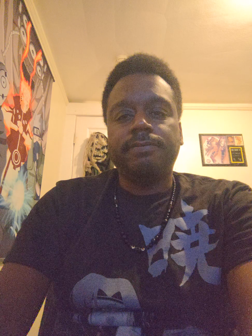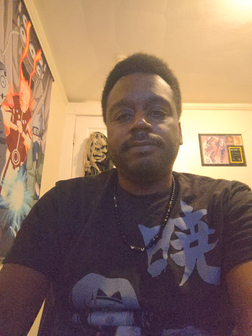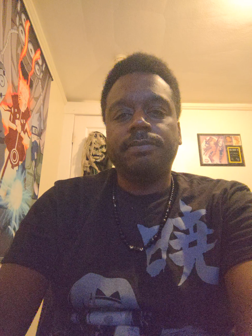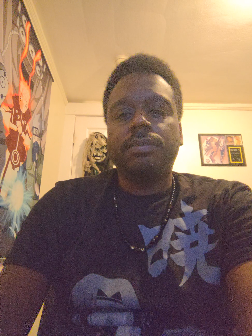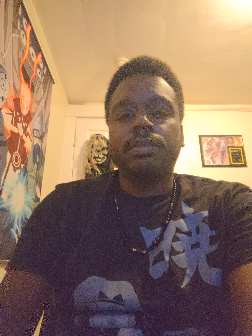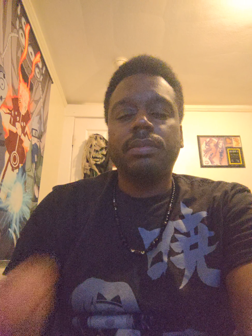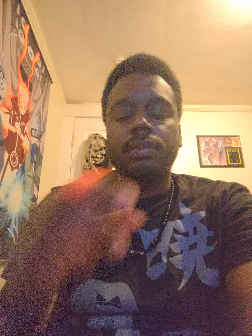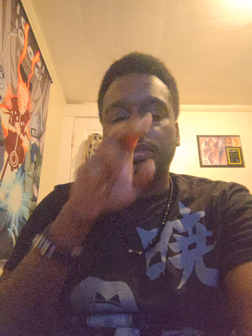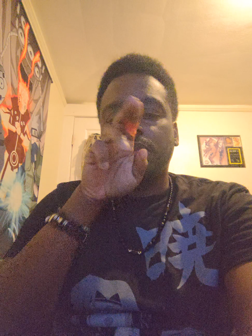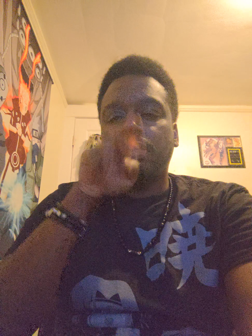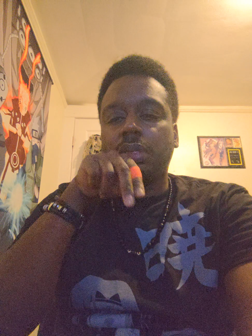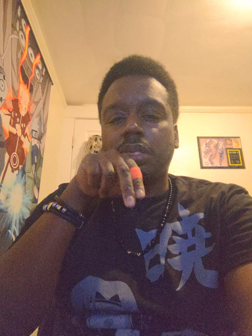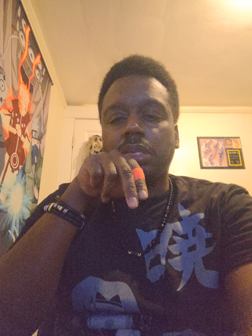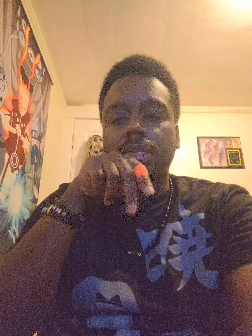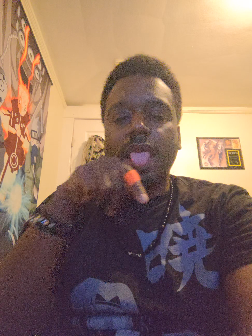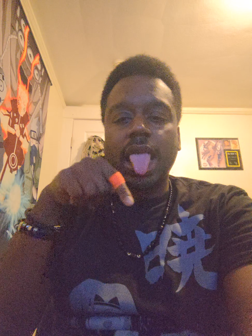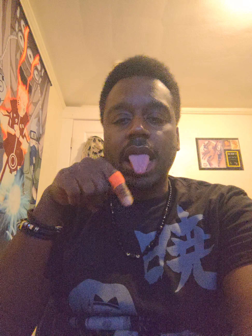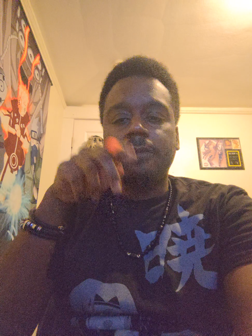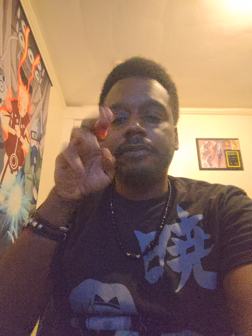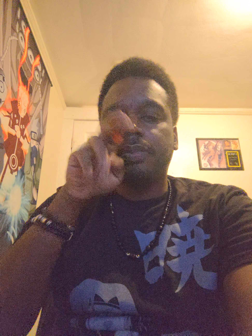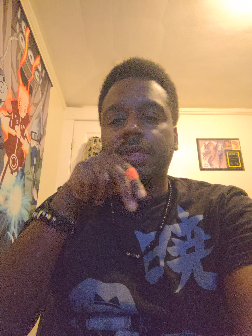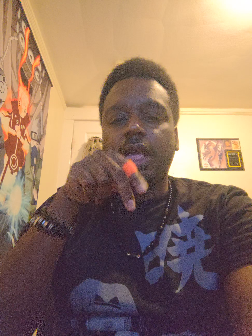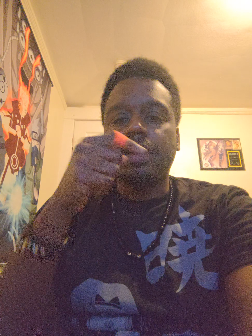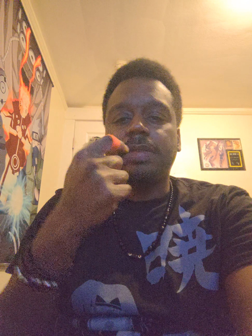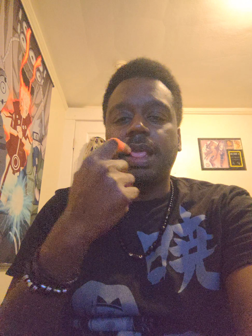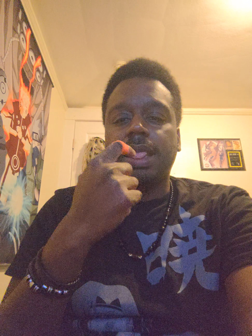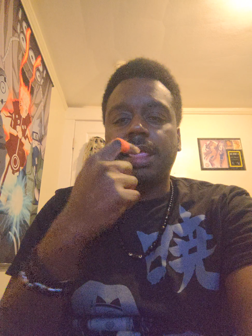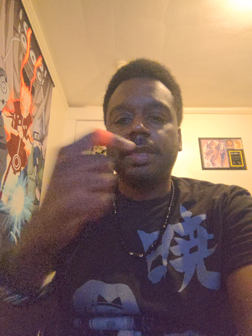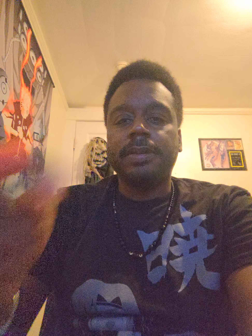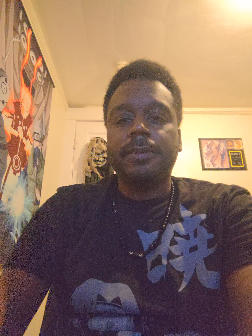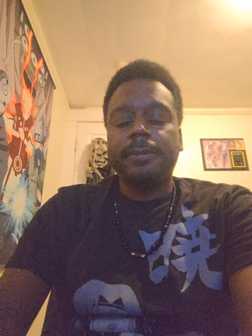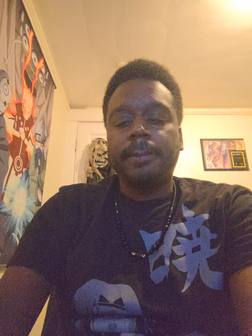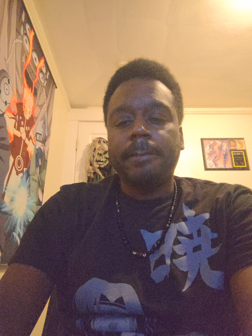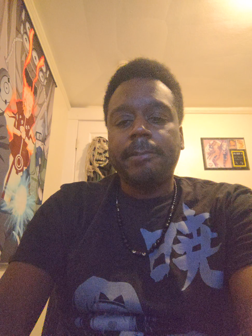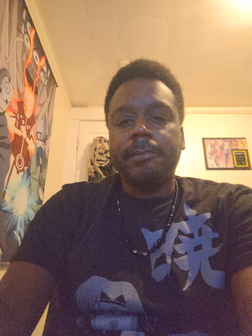tongue